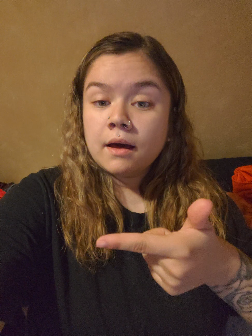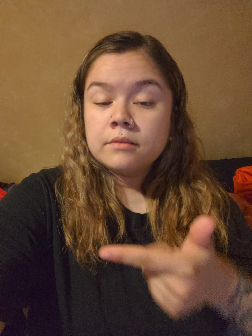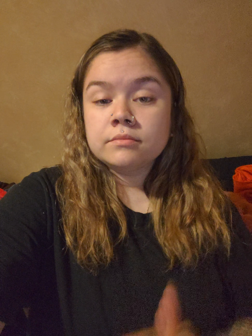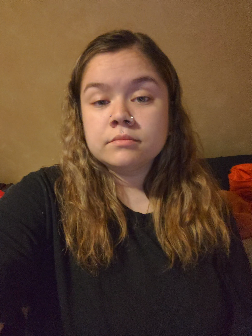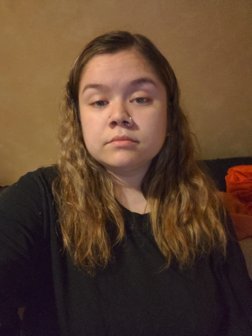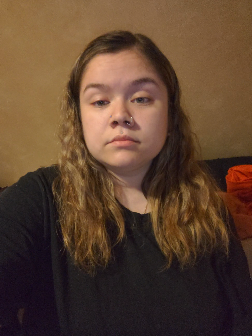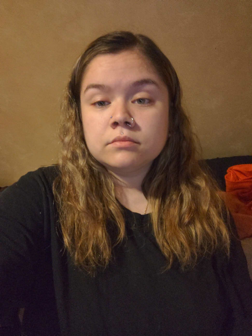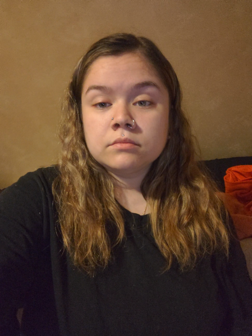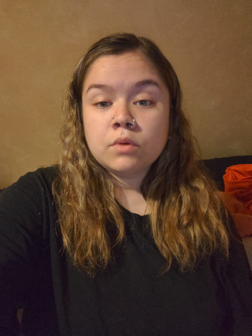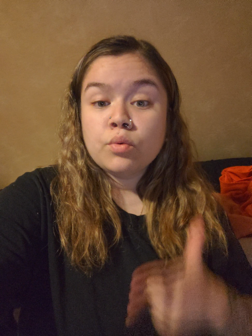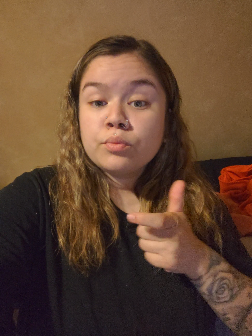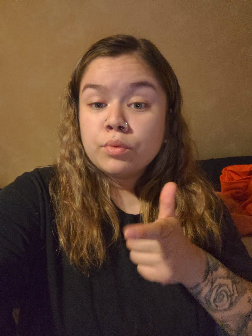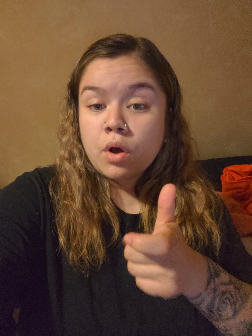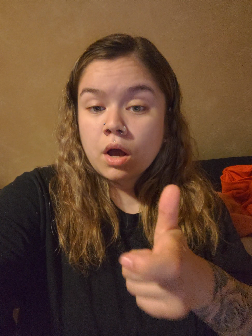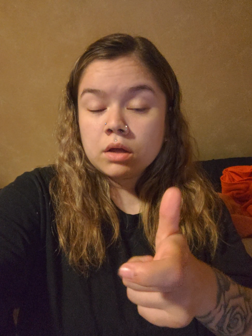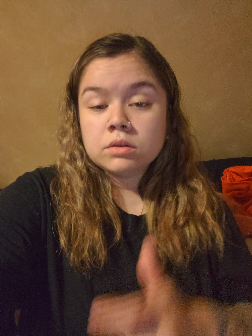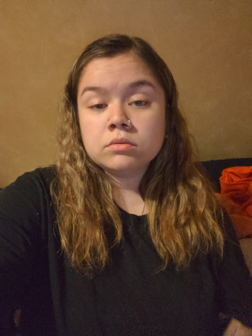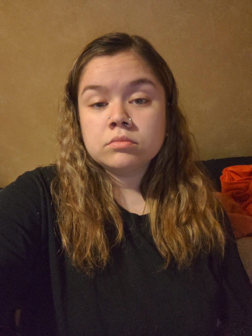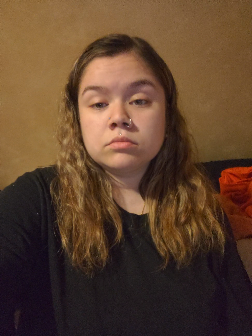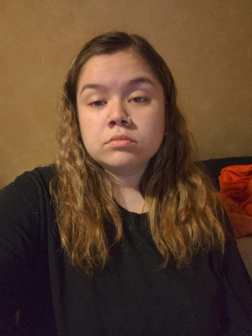run